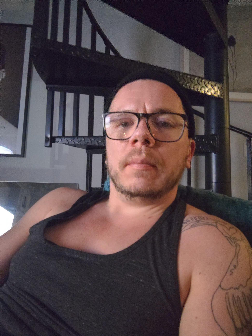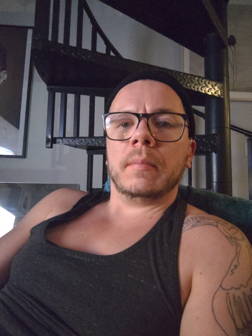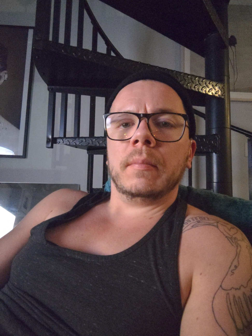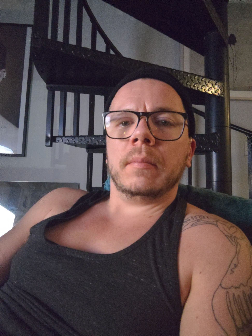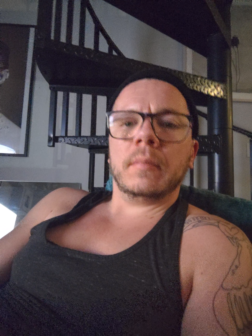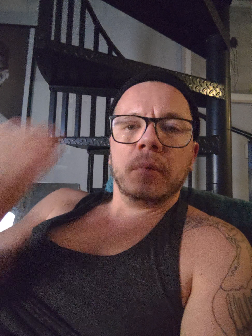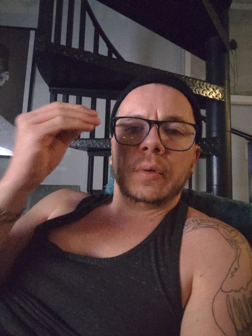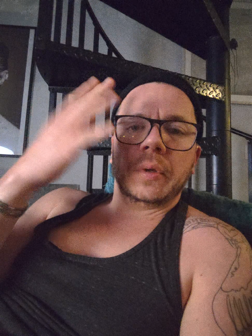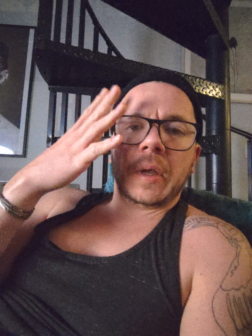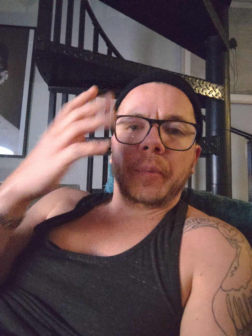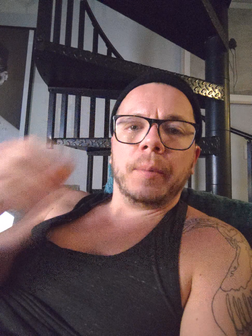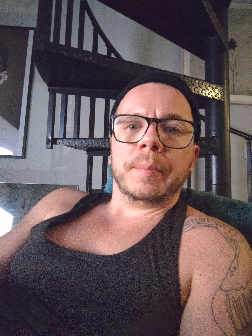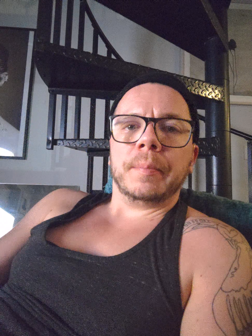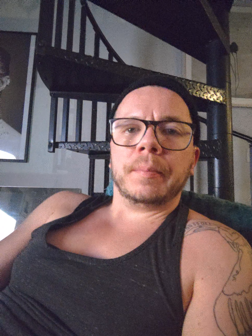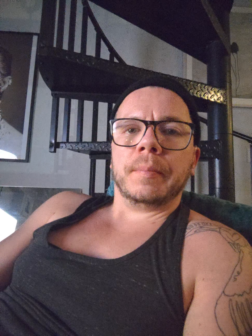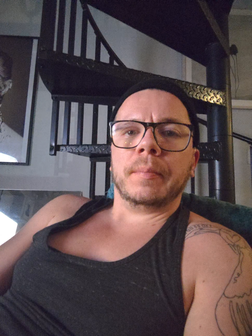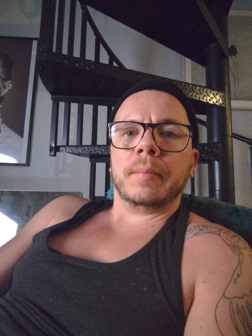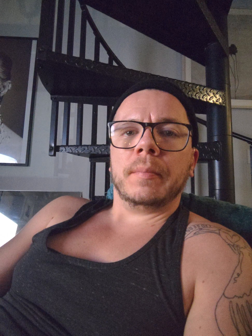shower